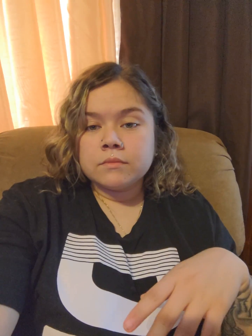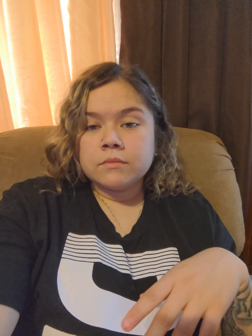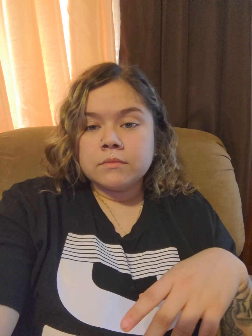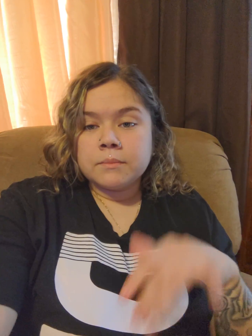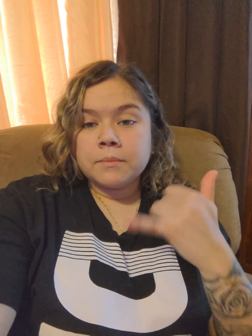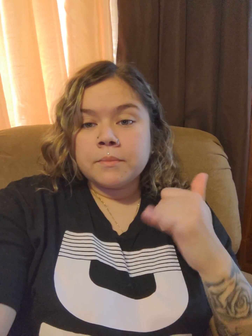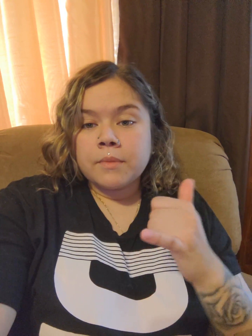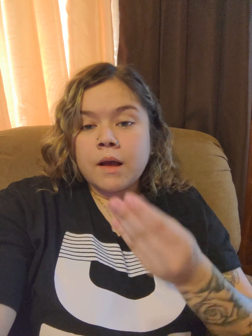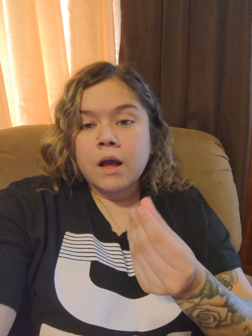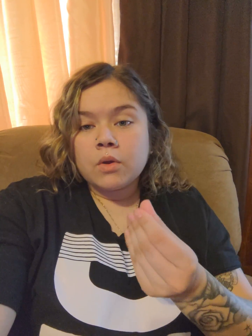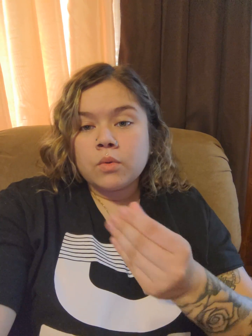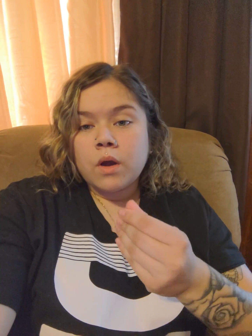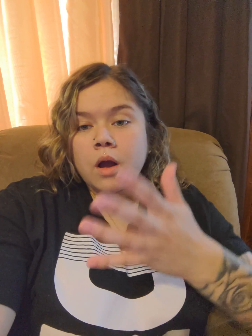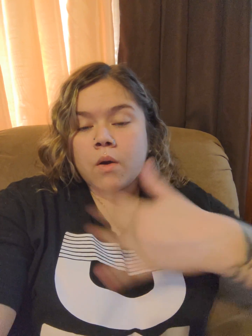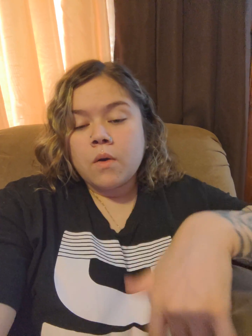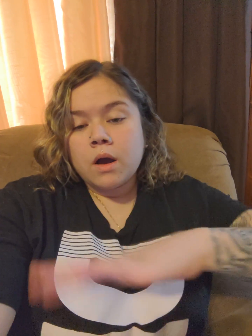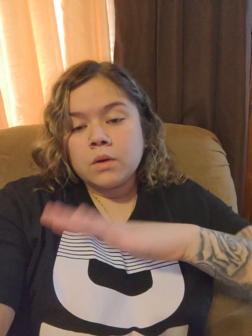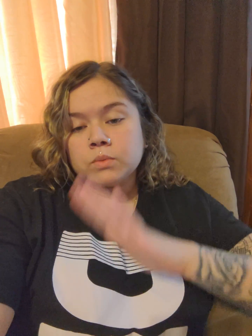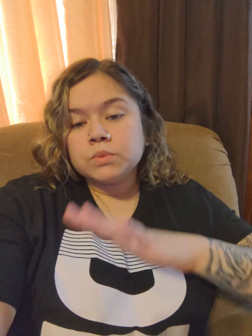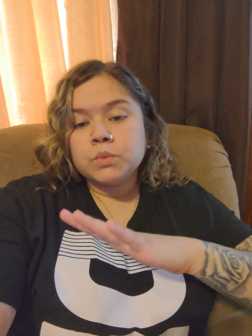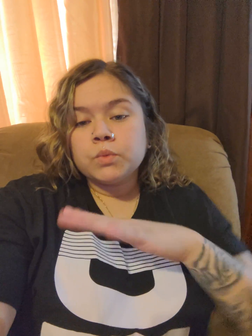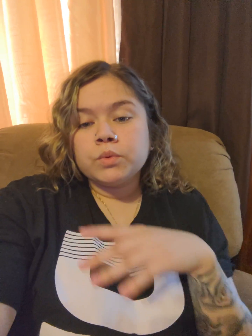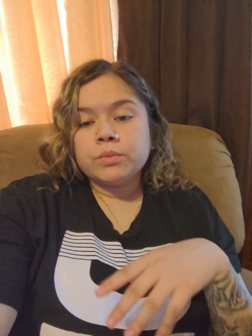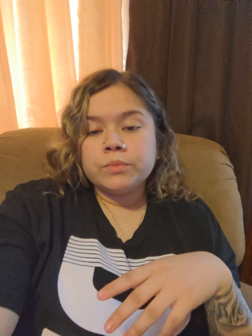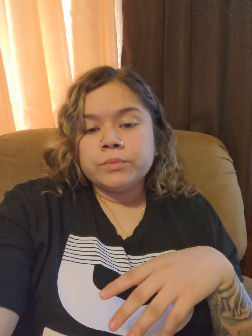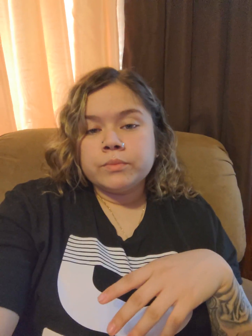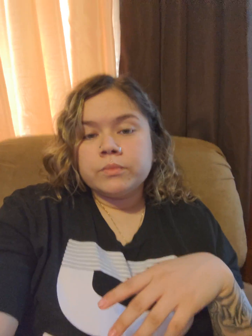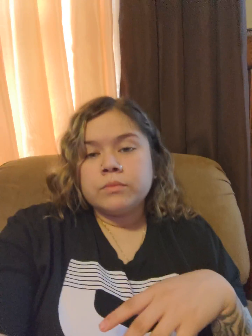playground